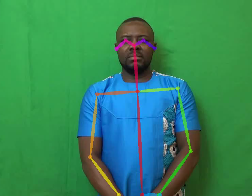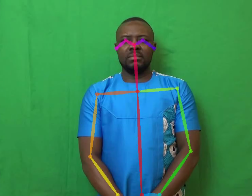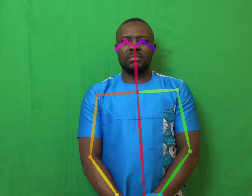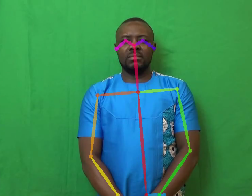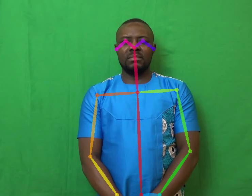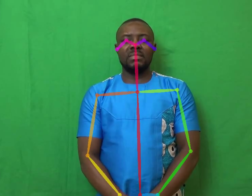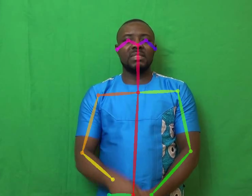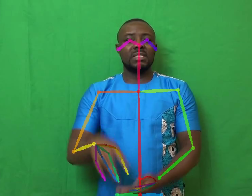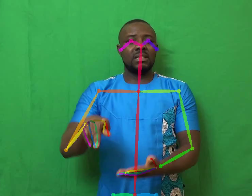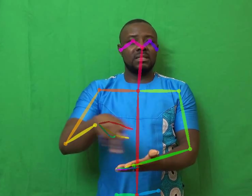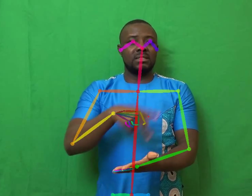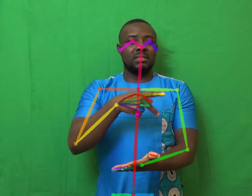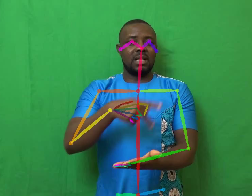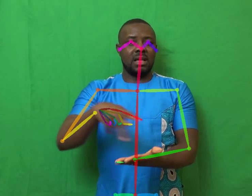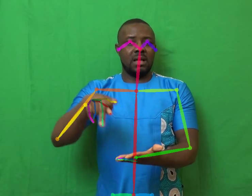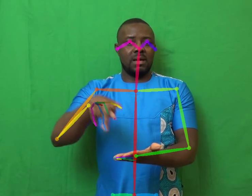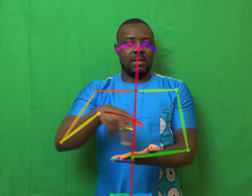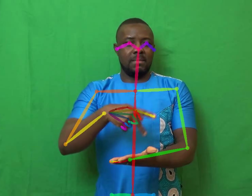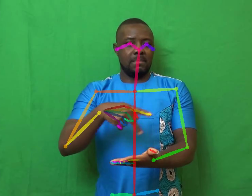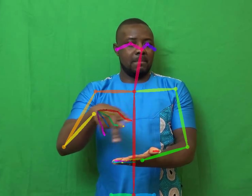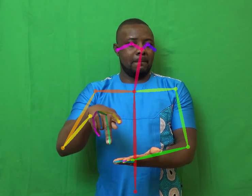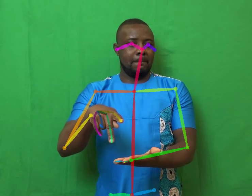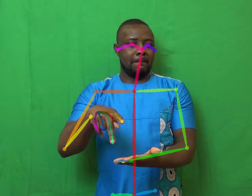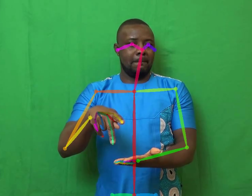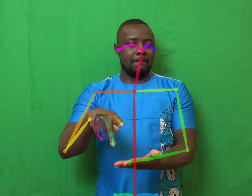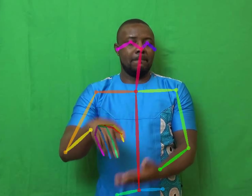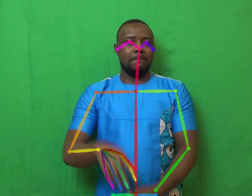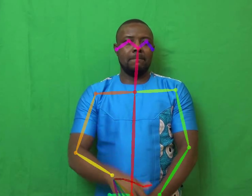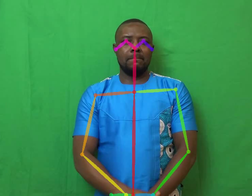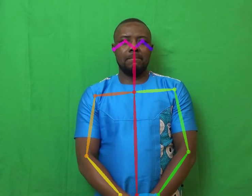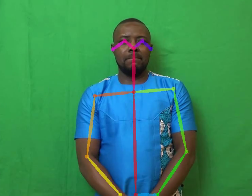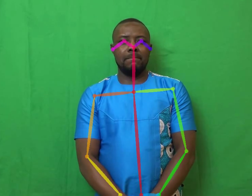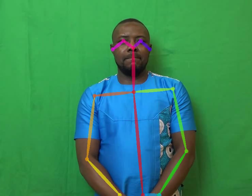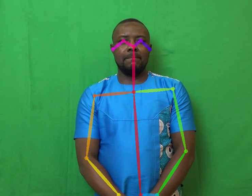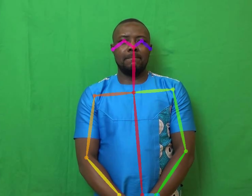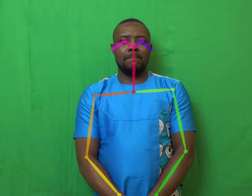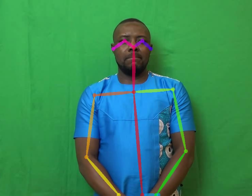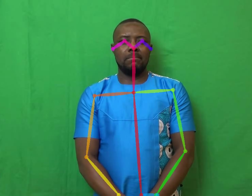Psalm